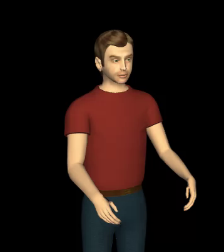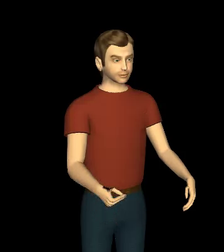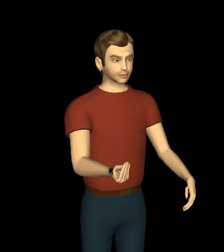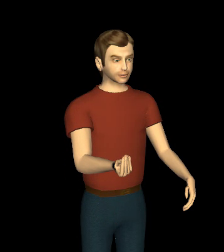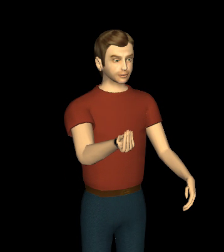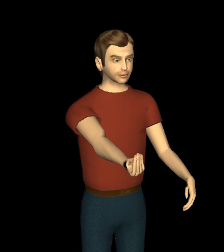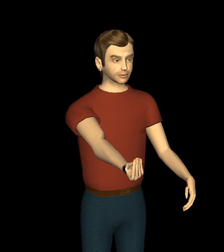يعطي